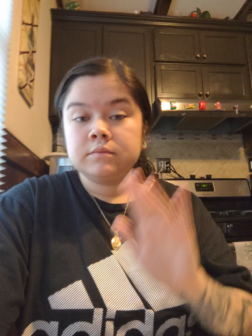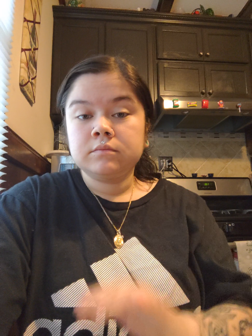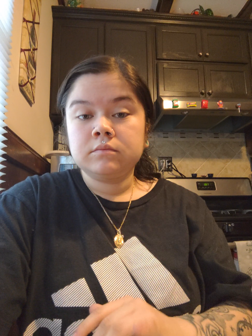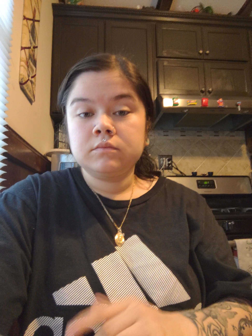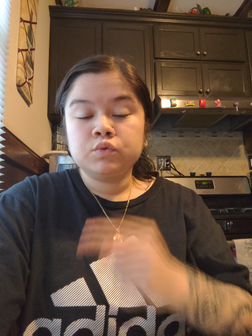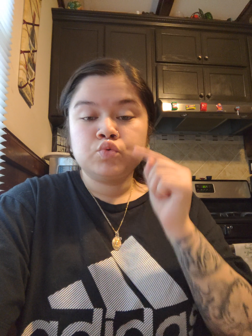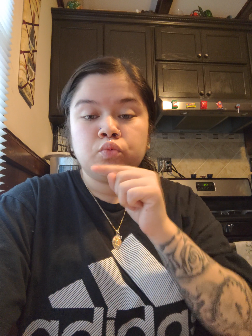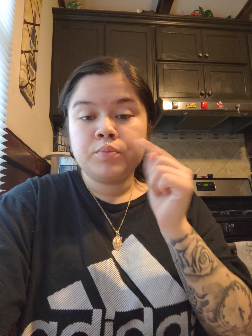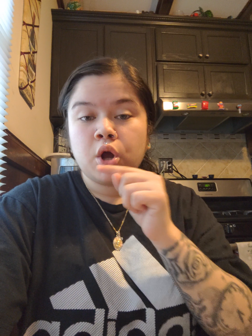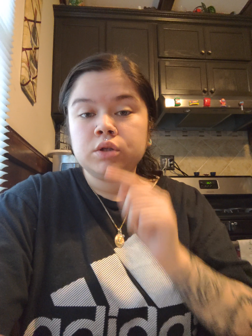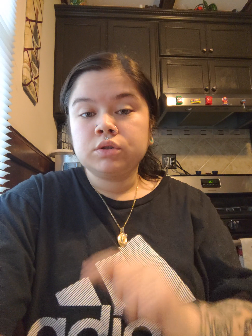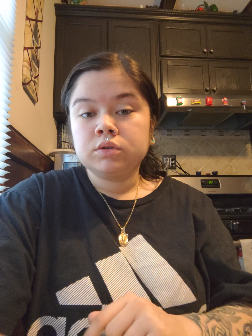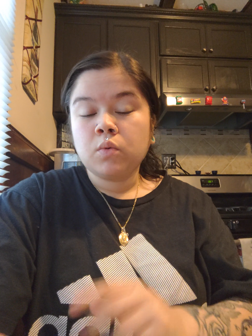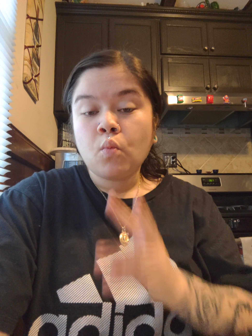toothbrush